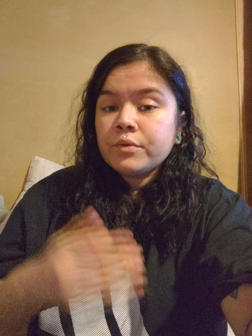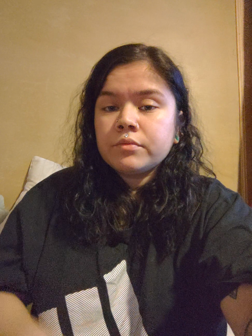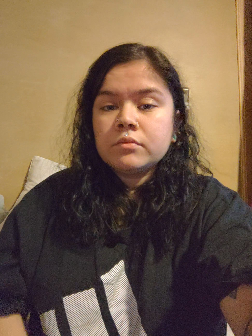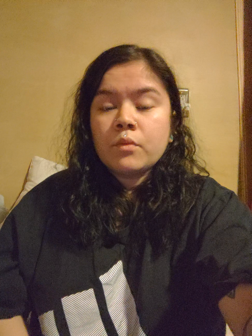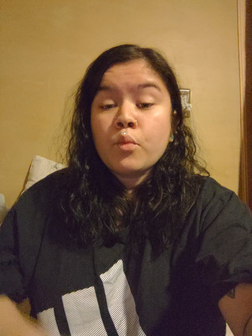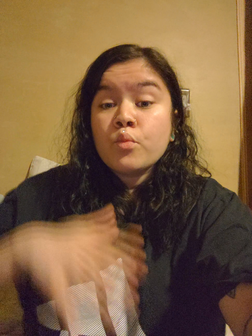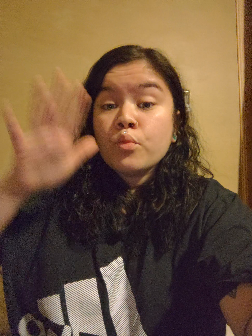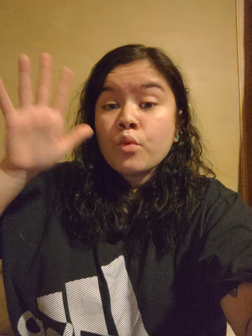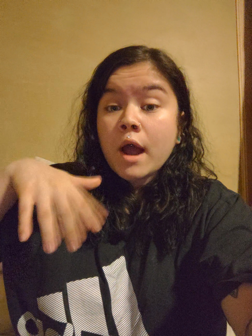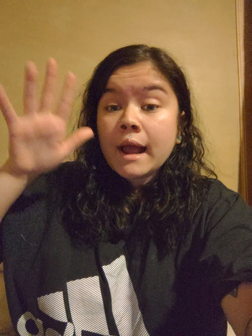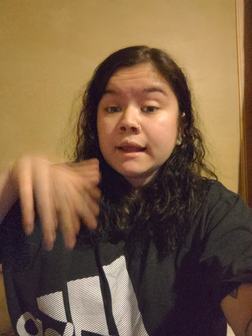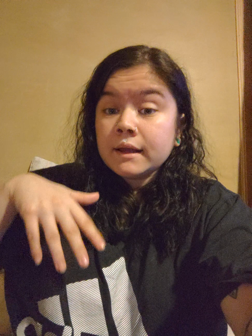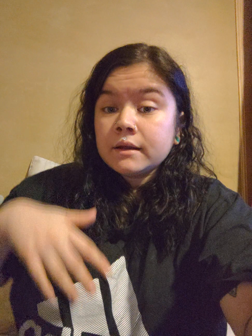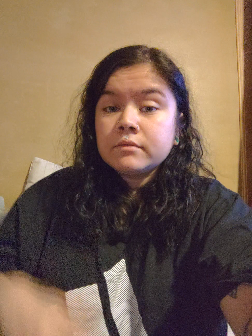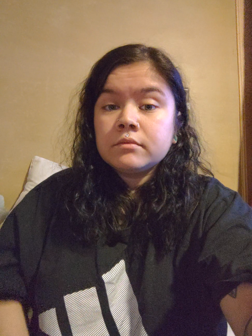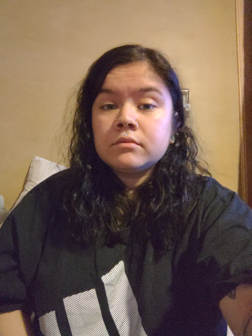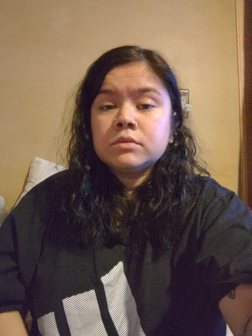rain